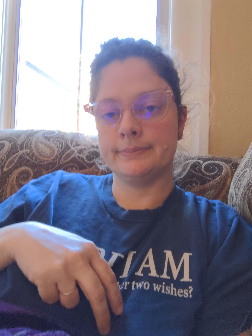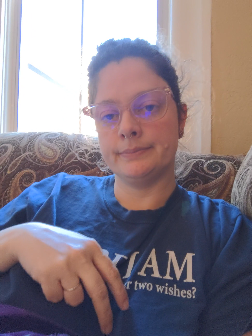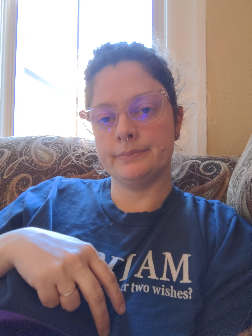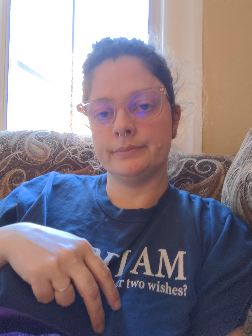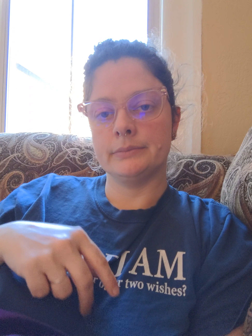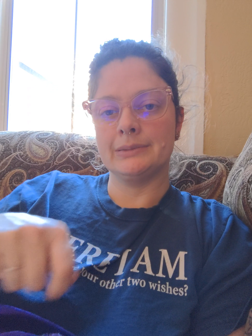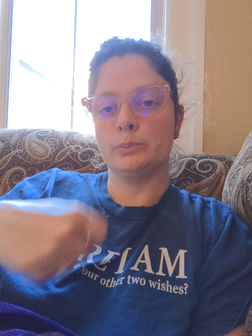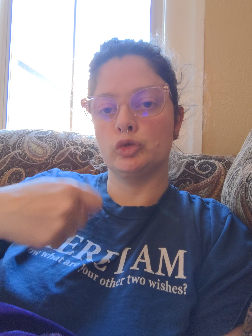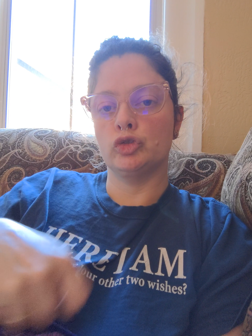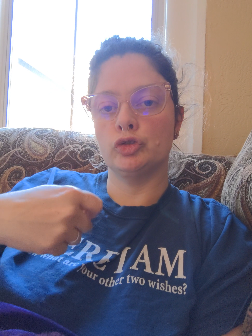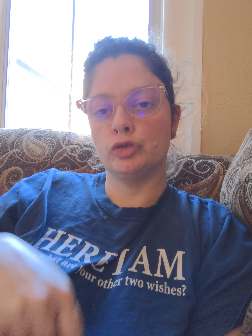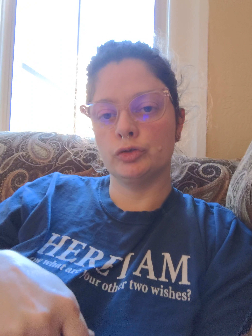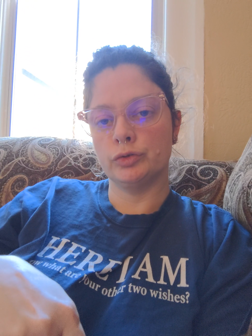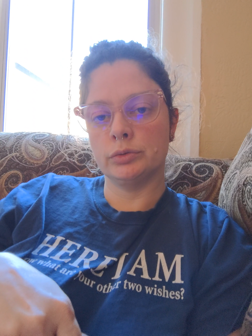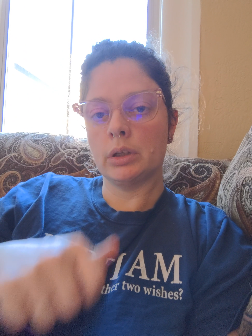zipper